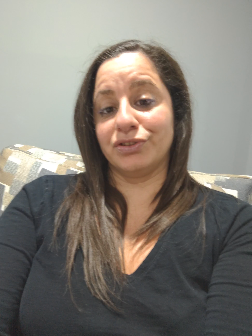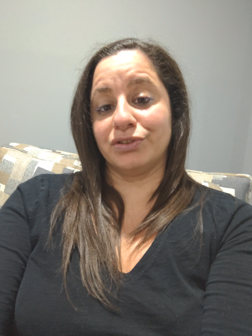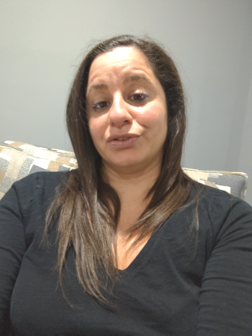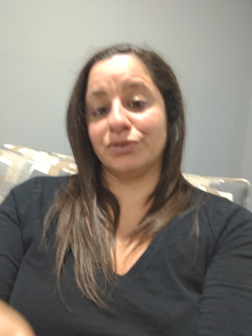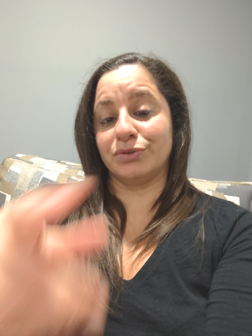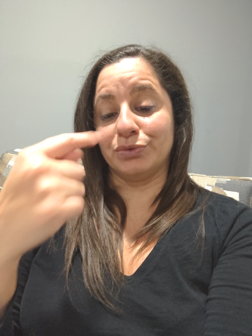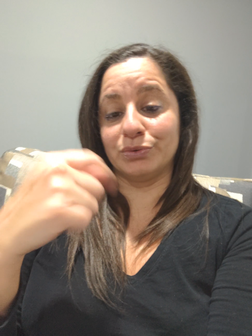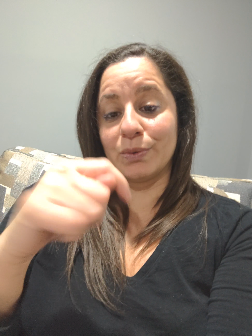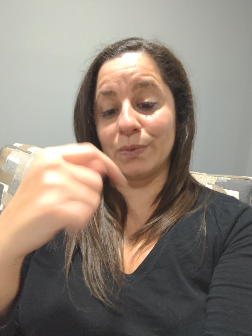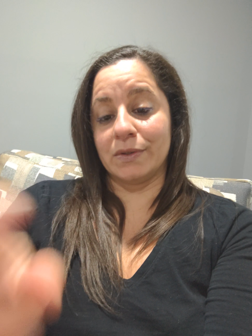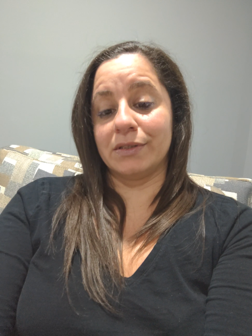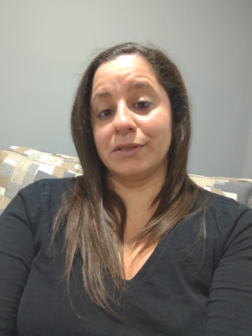toy